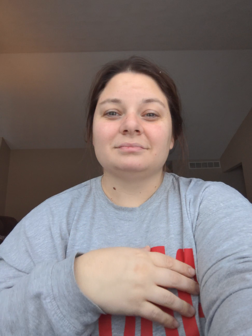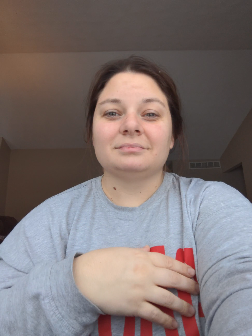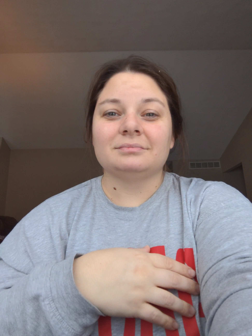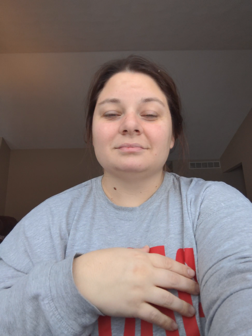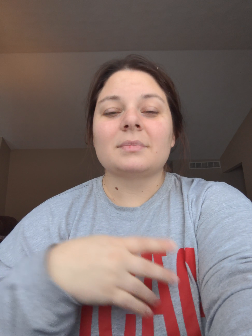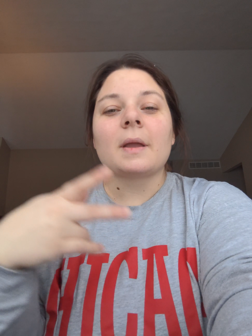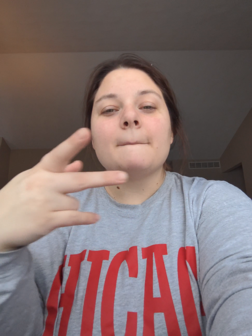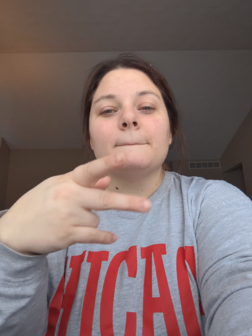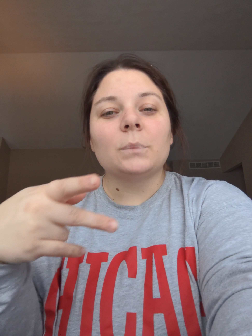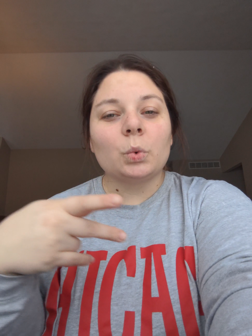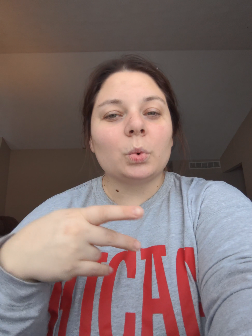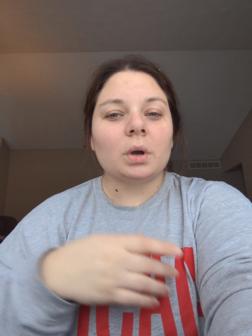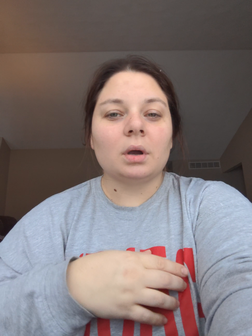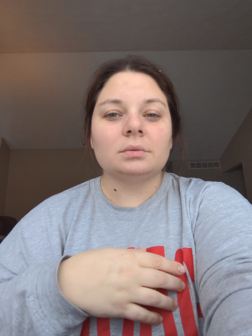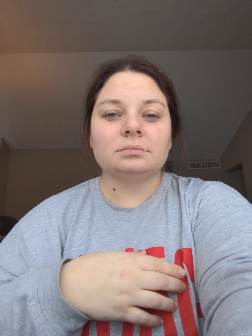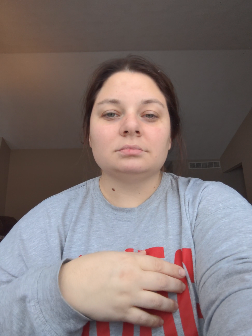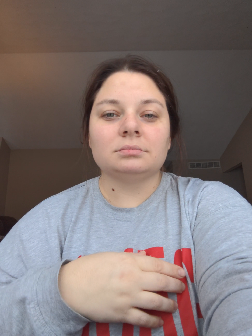pool